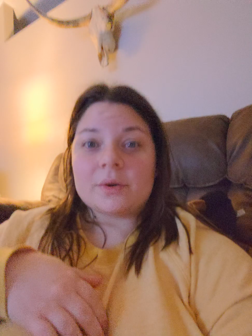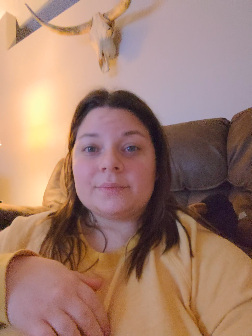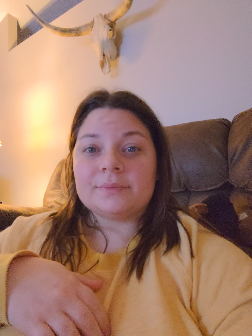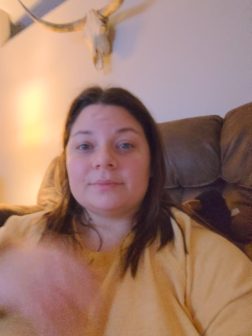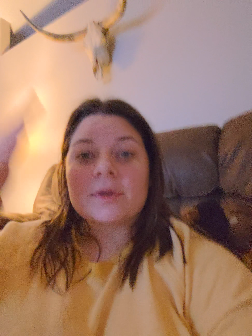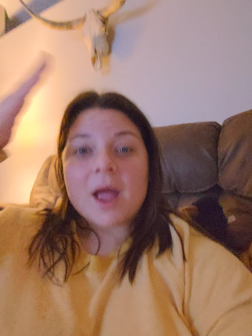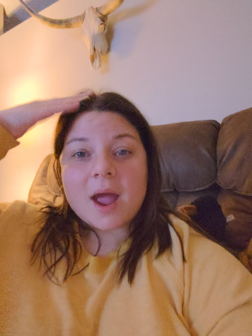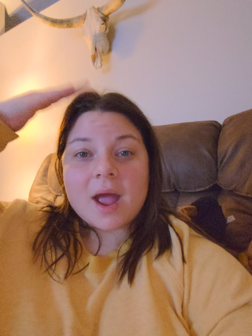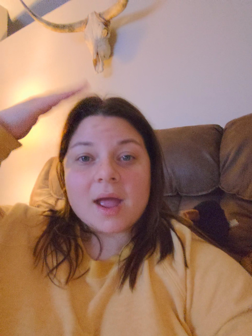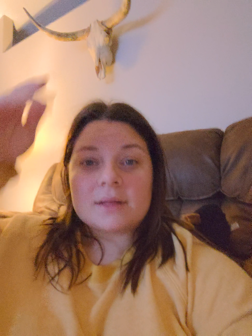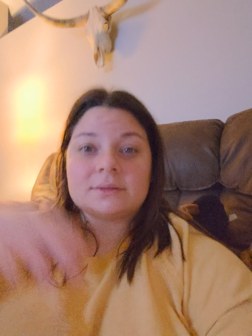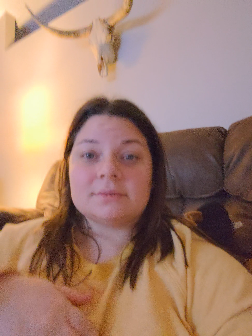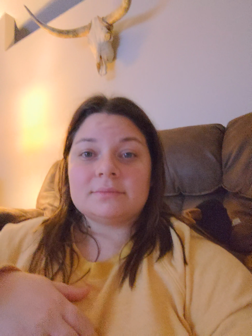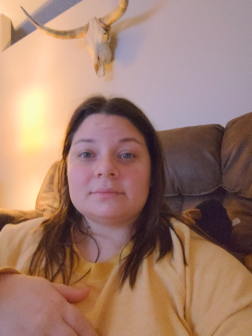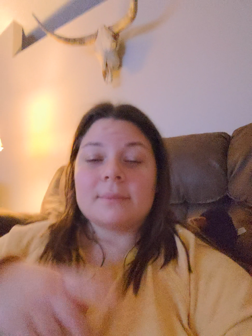hat